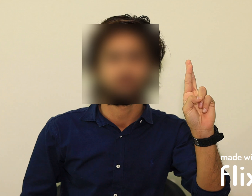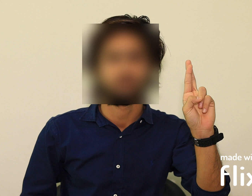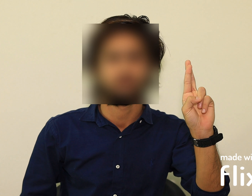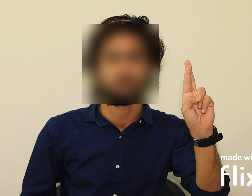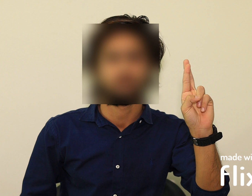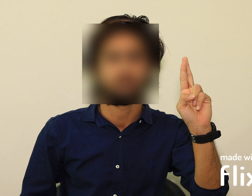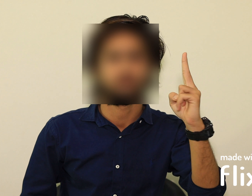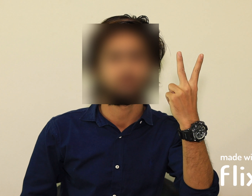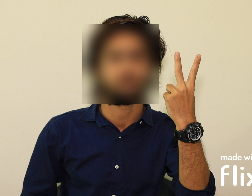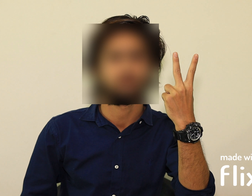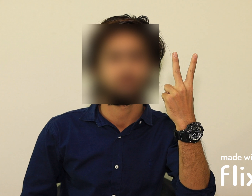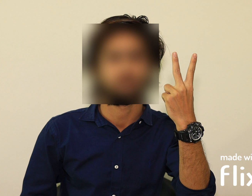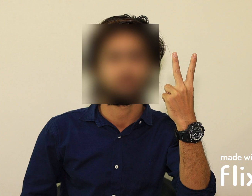ڑ